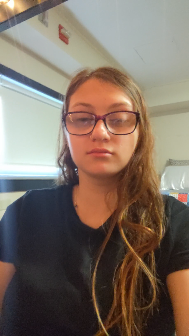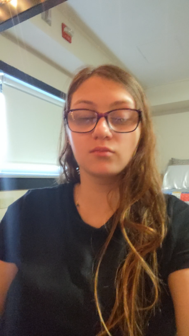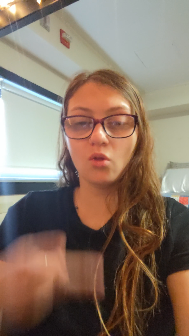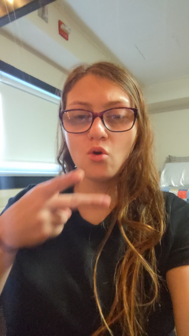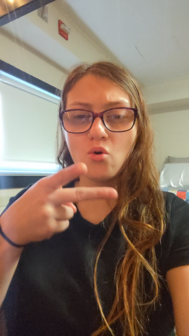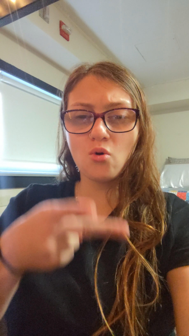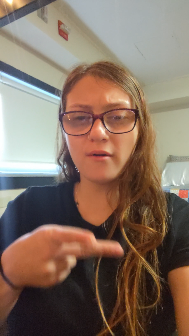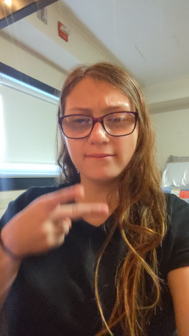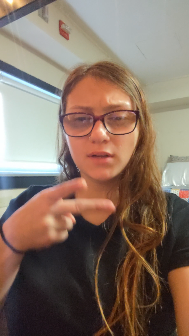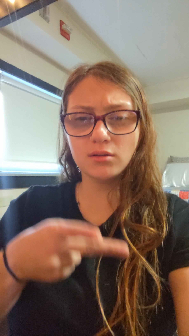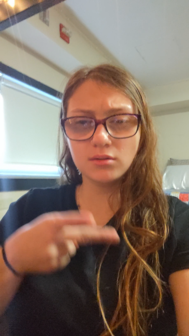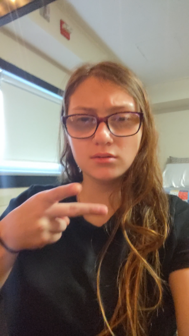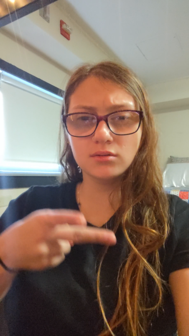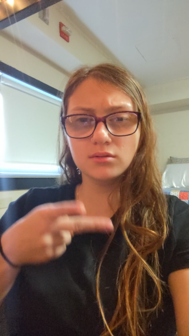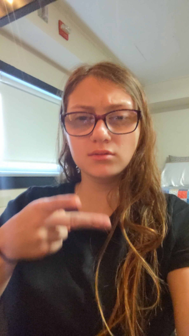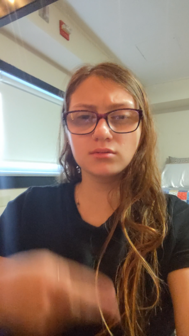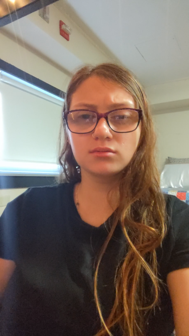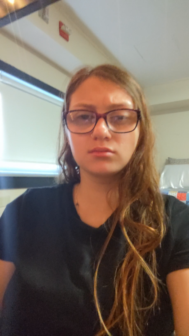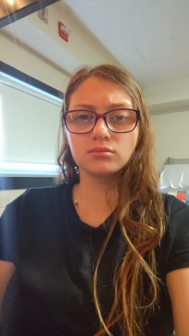careful